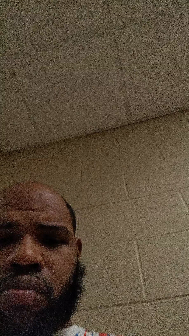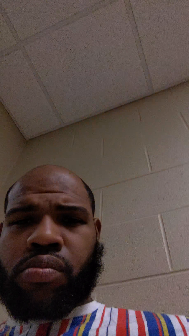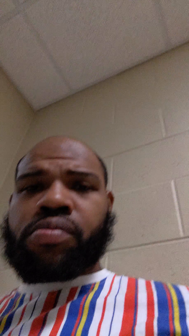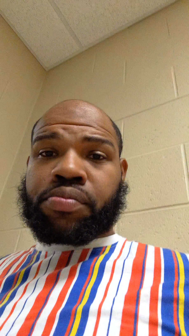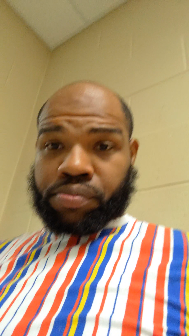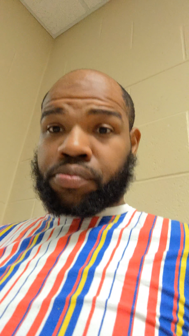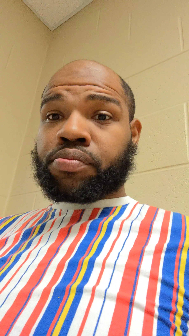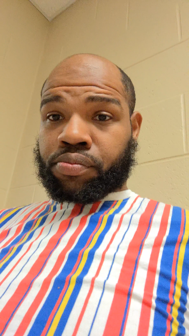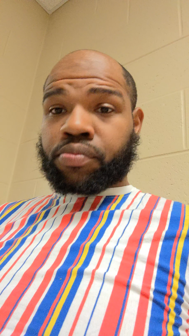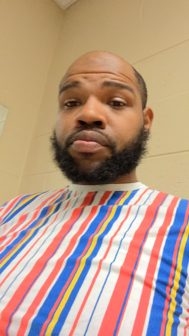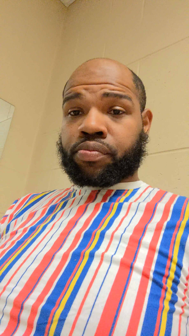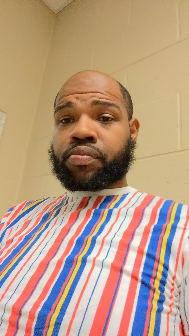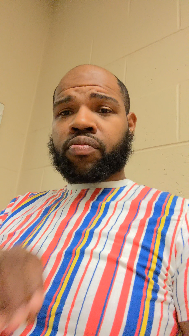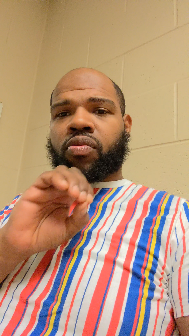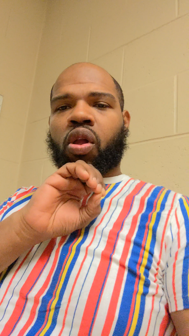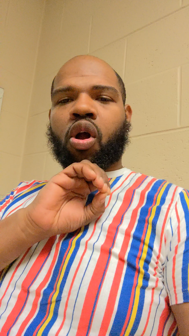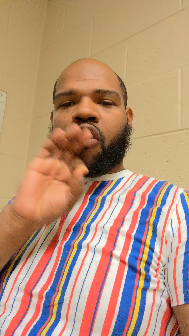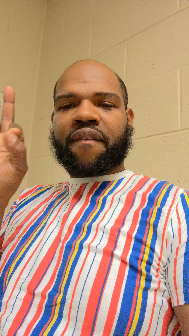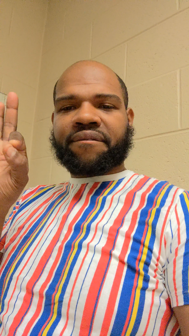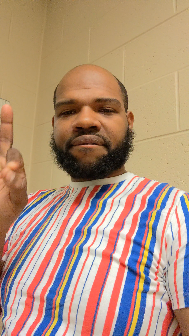off